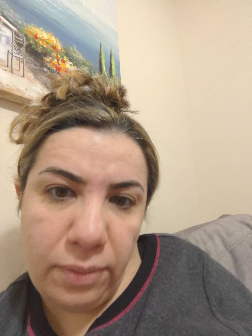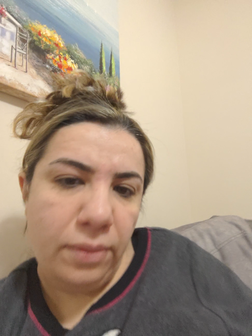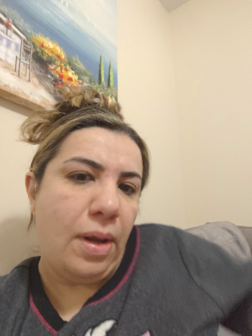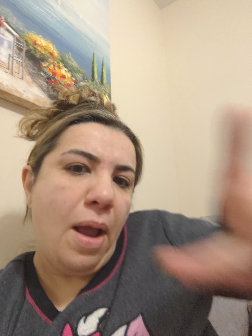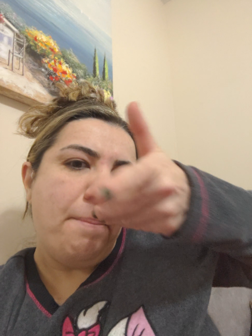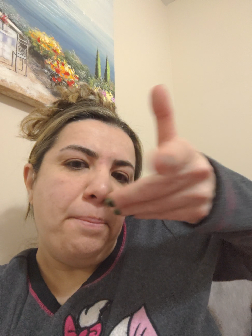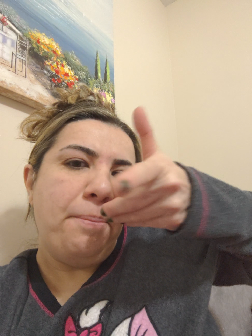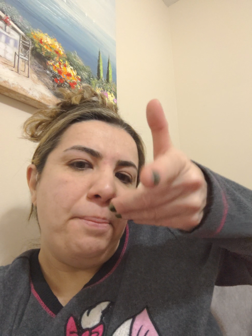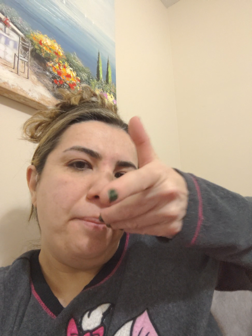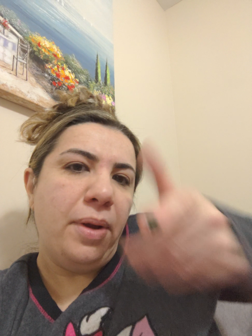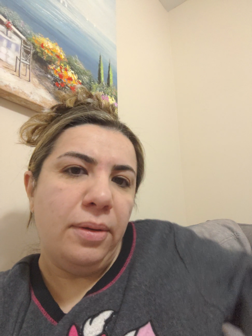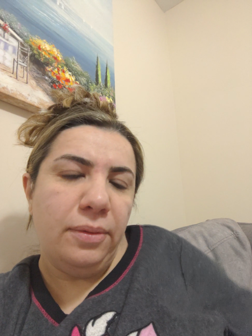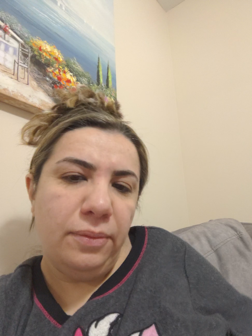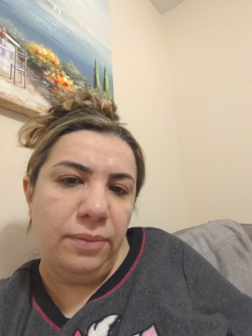pizza